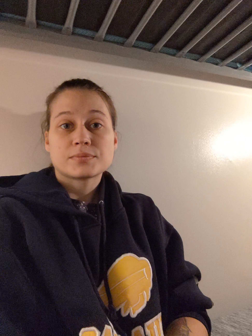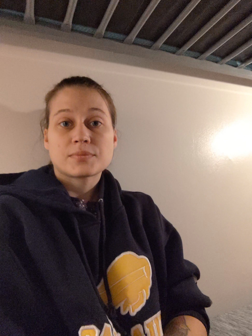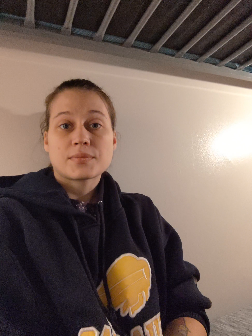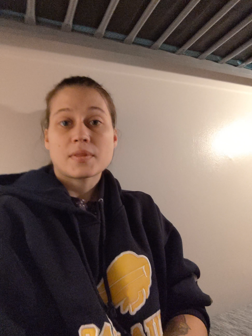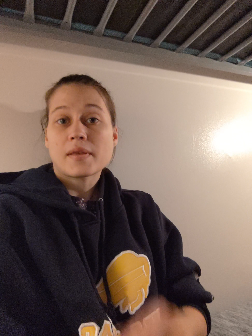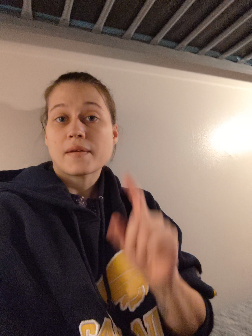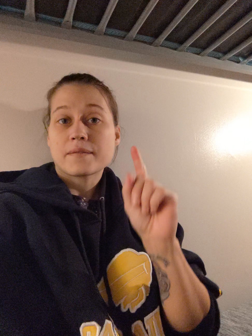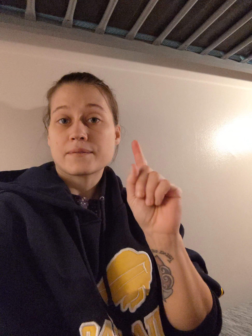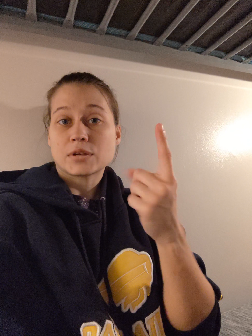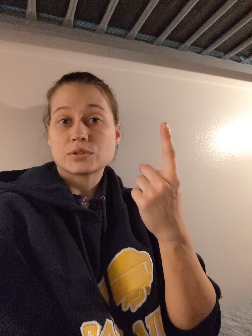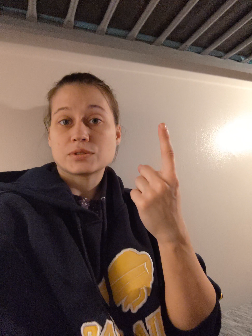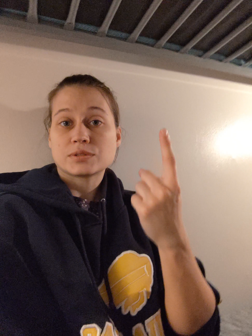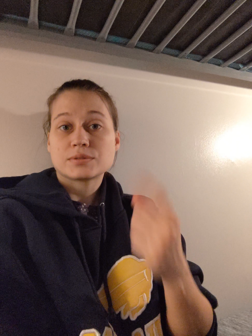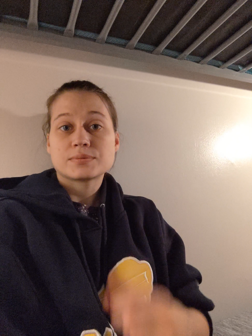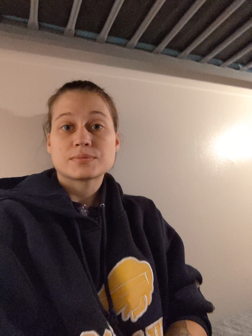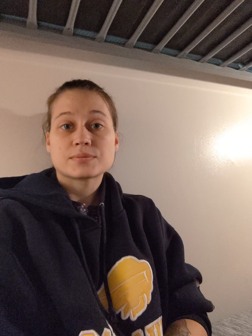first